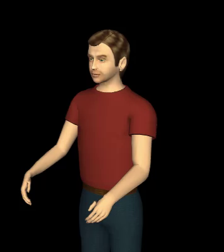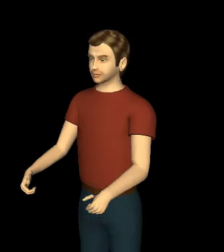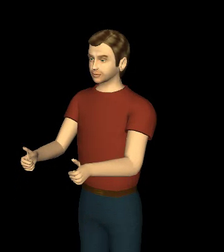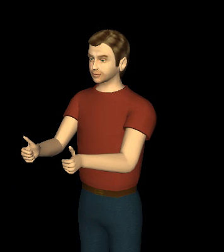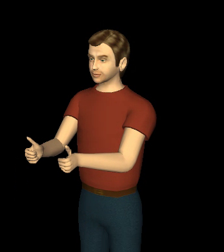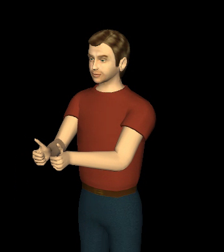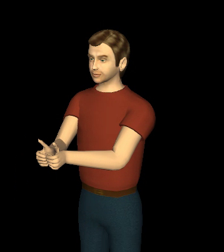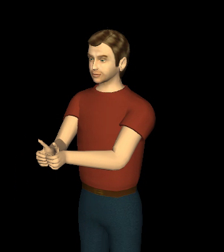مع